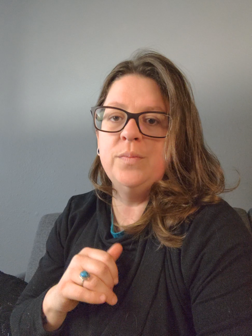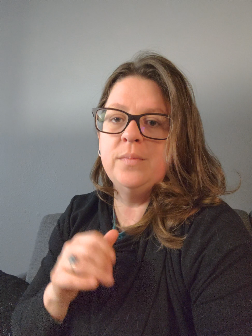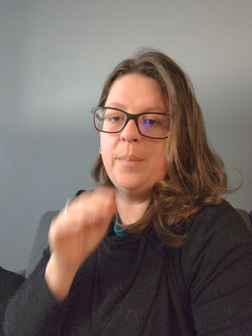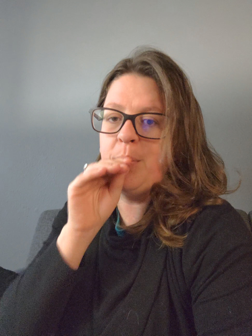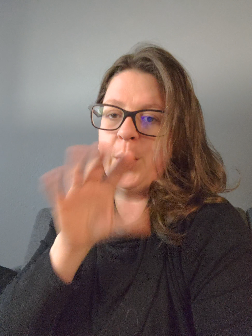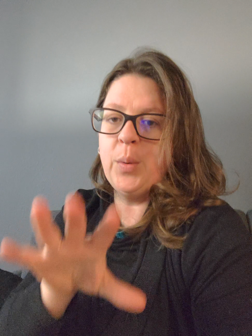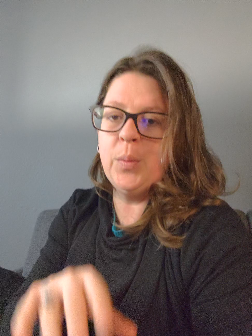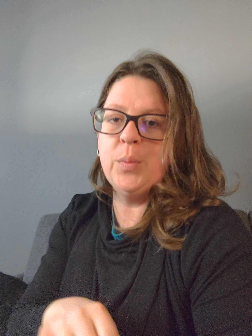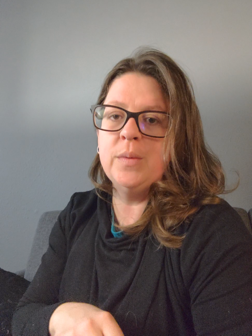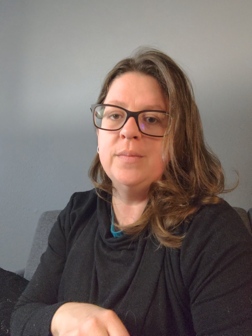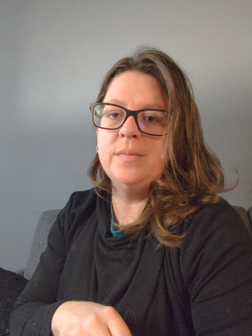blow